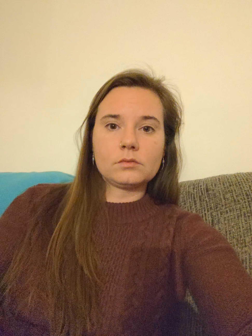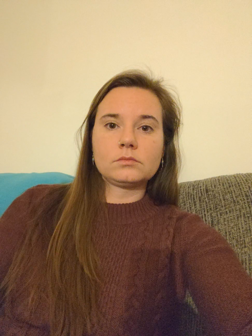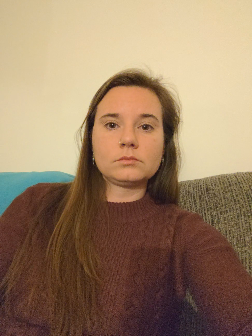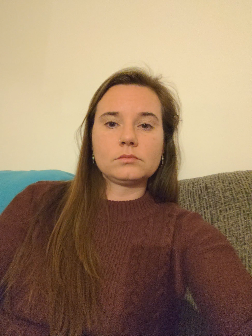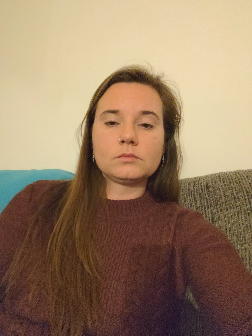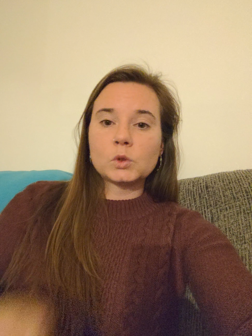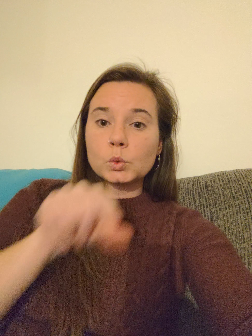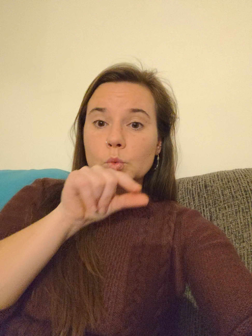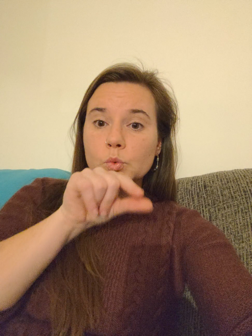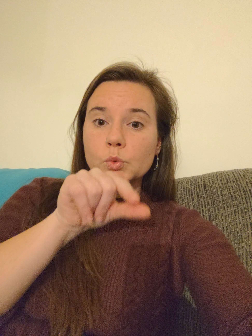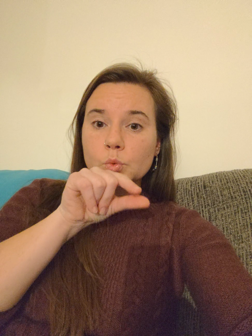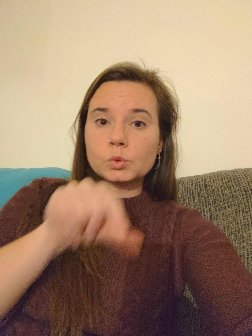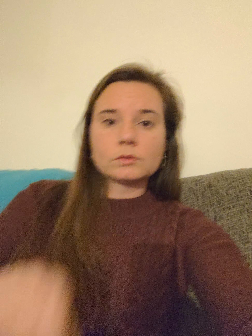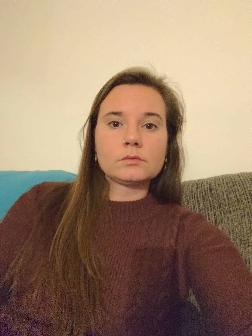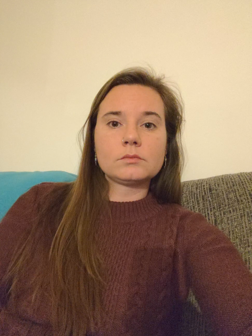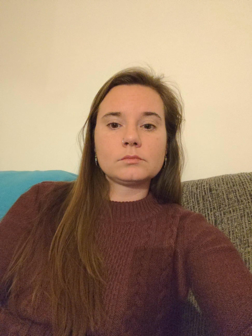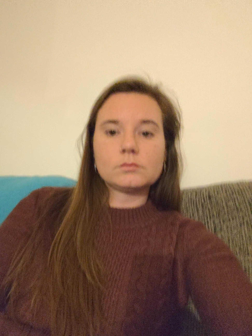goose